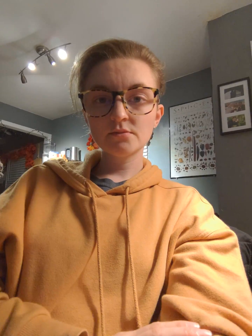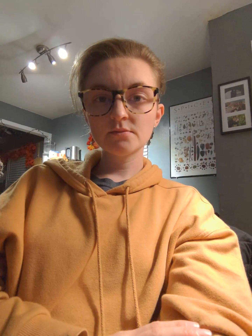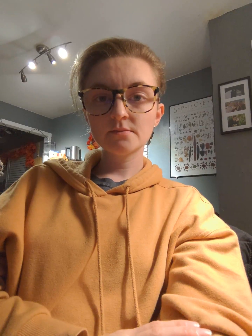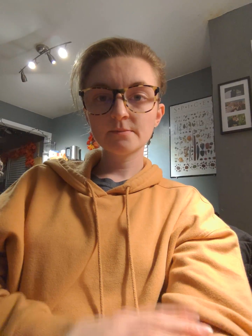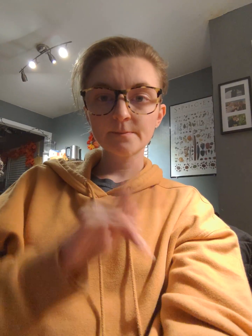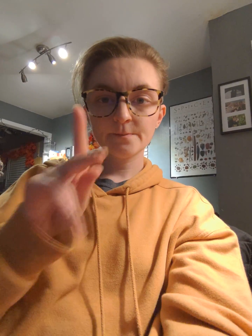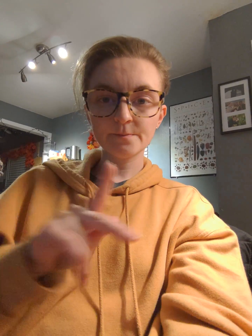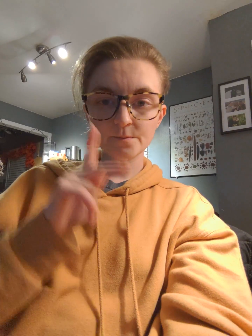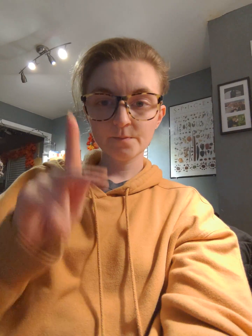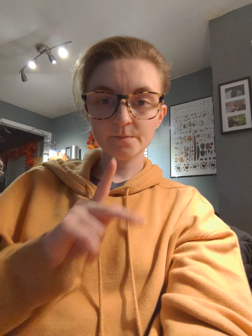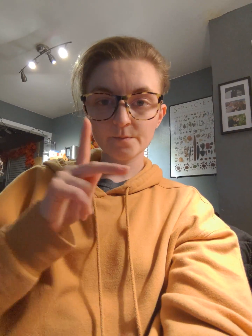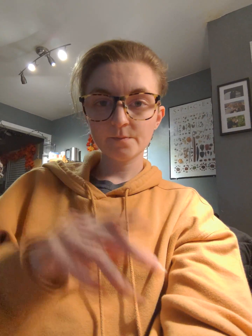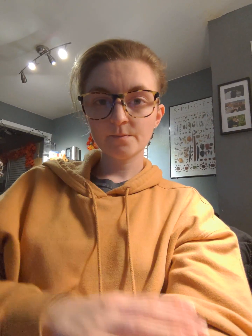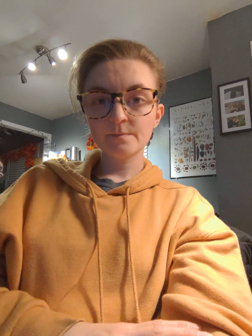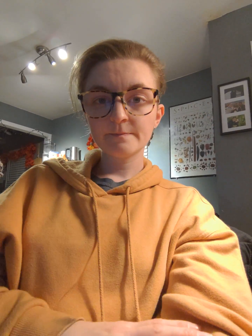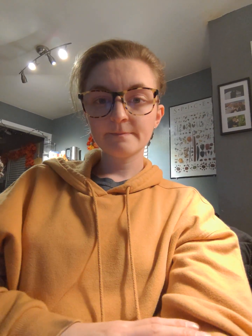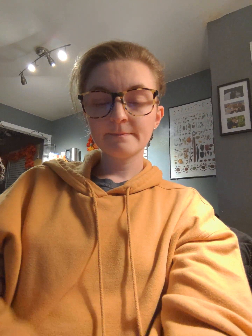people